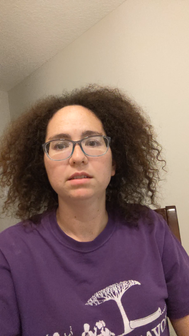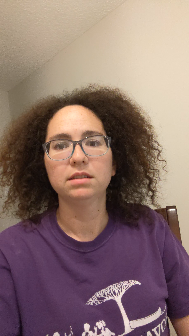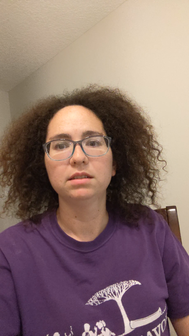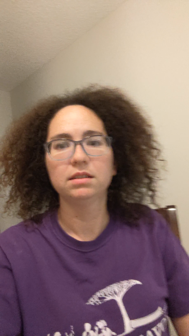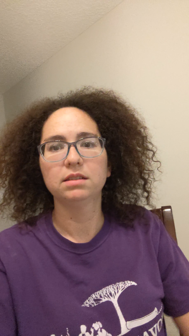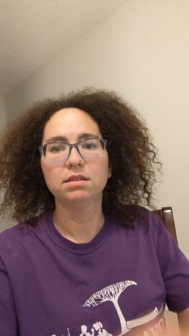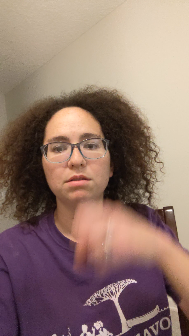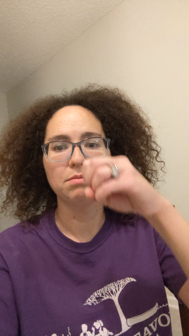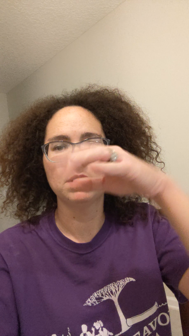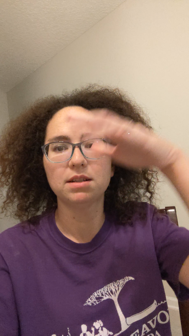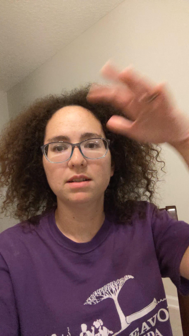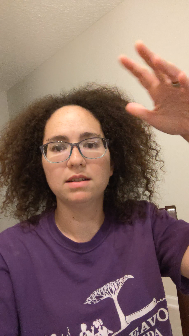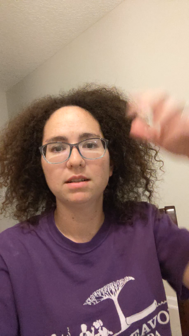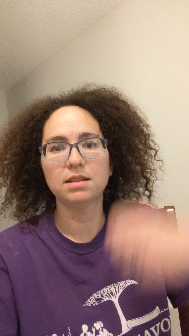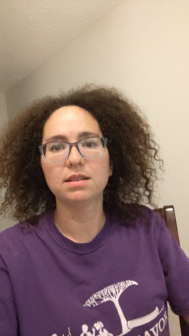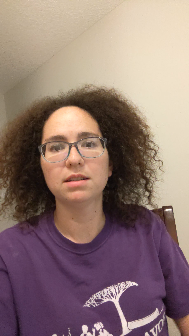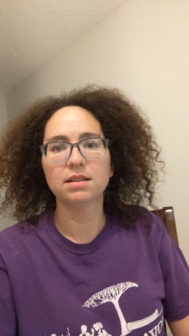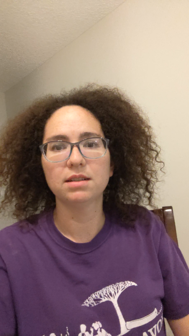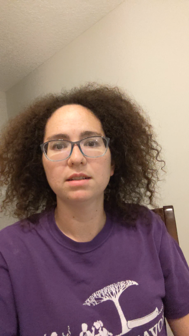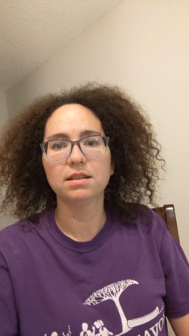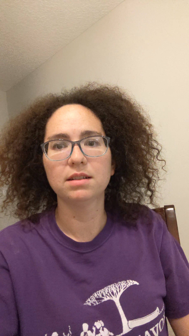bubbles